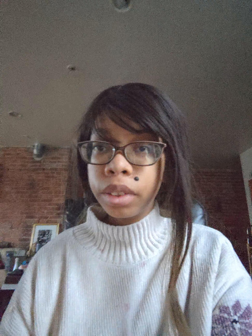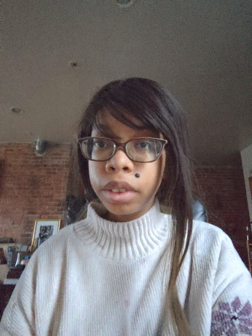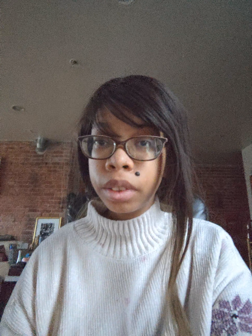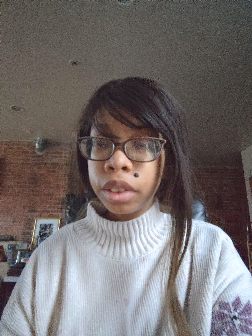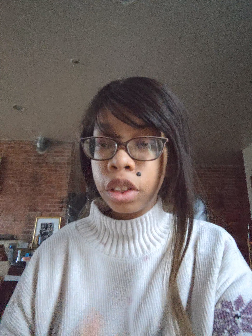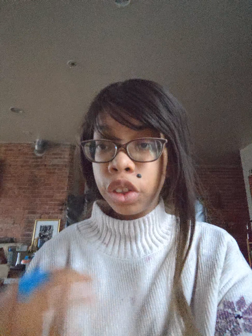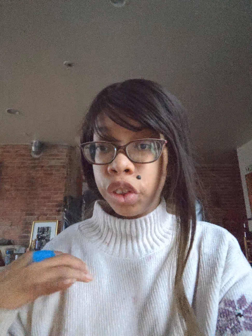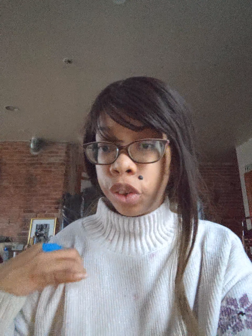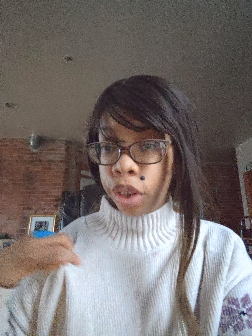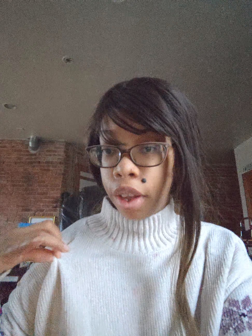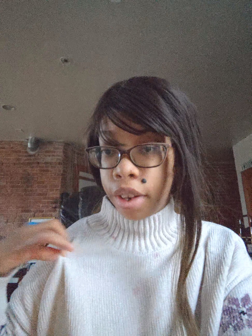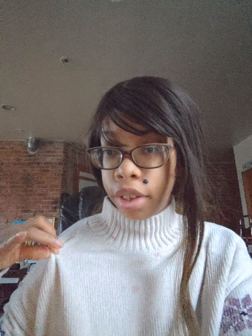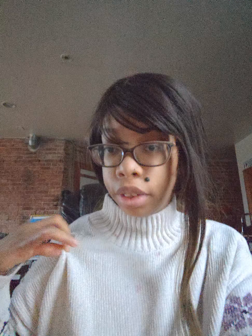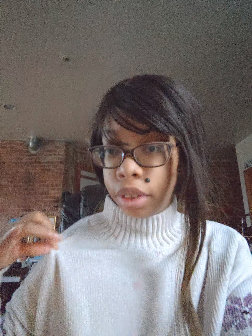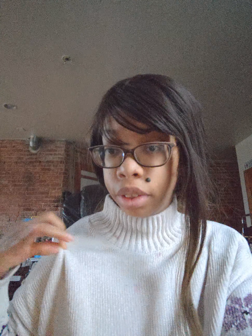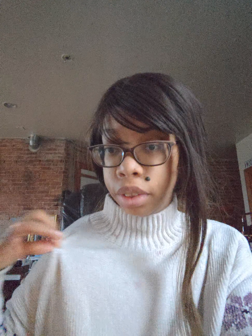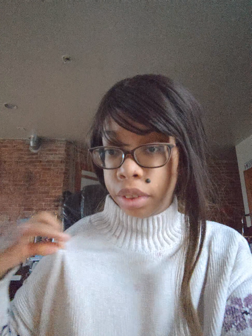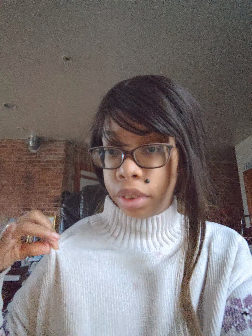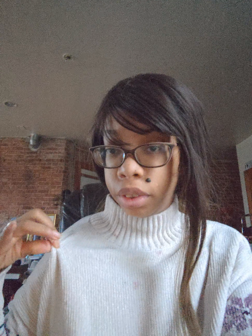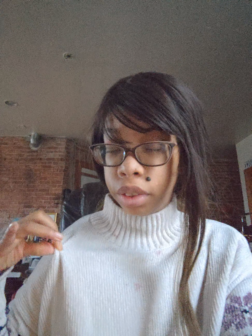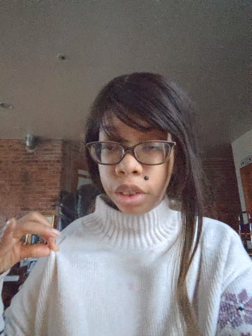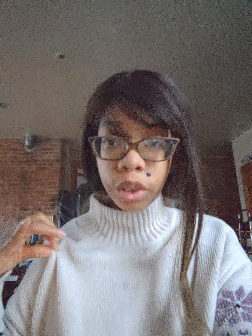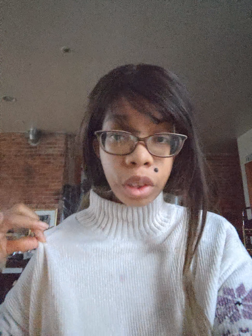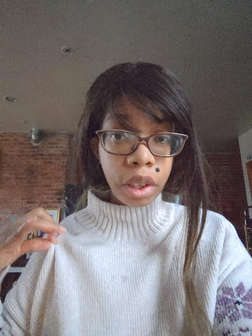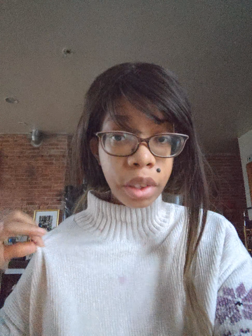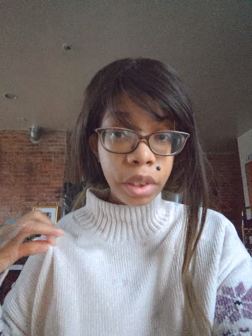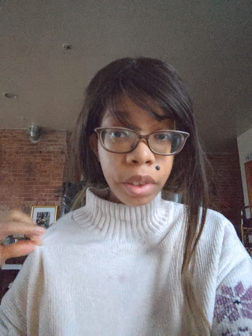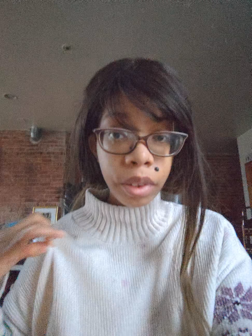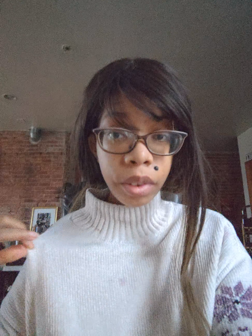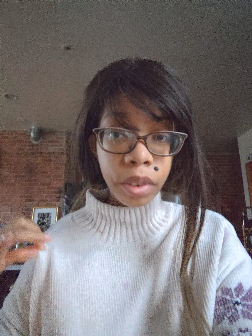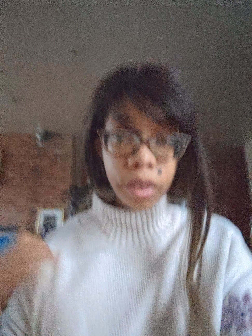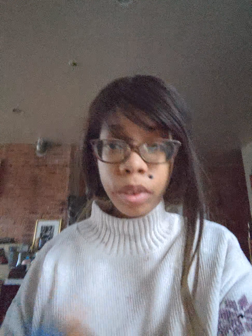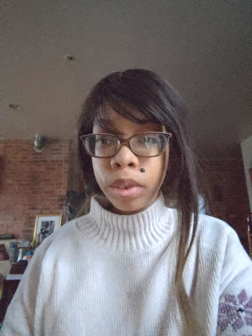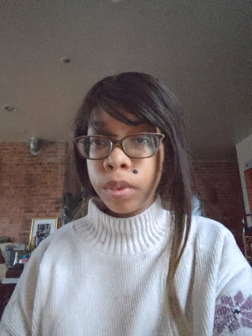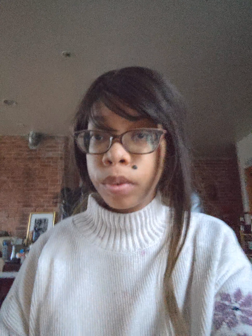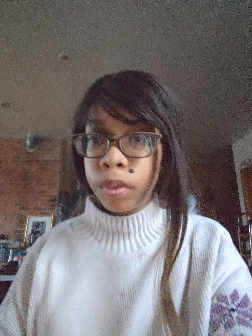shirt